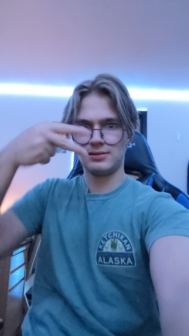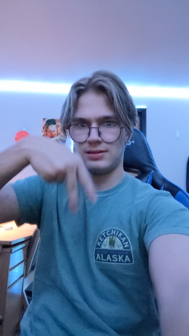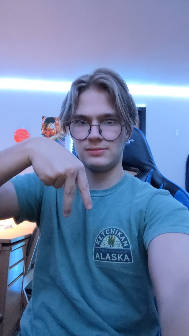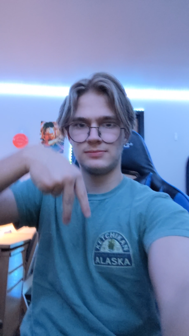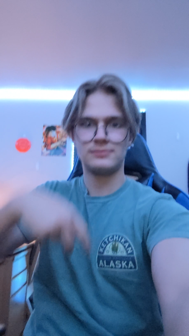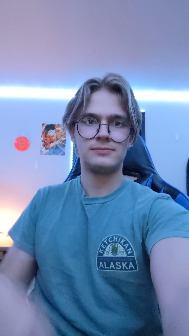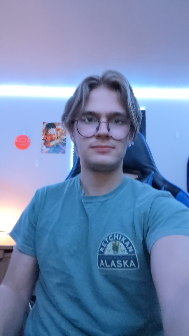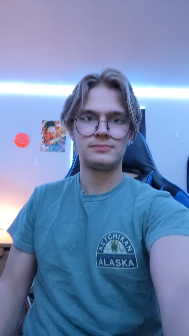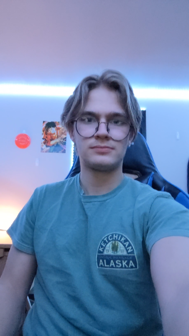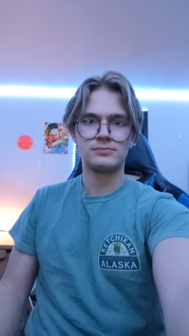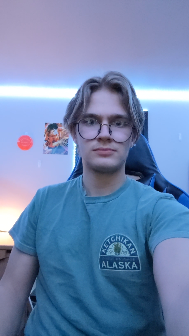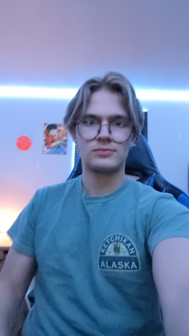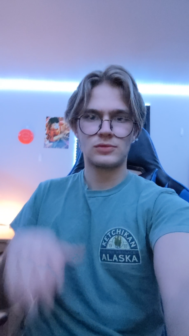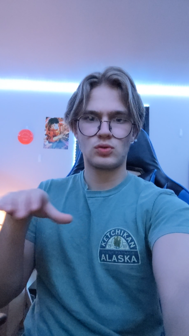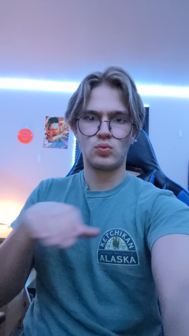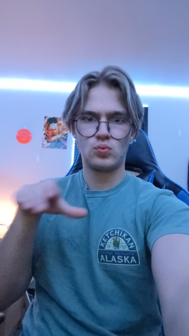does